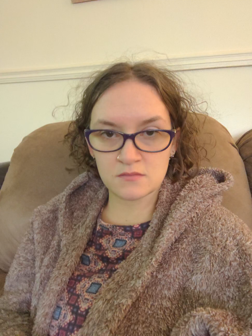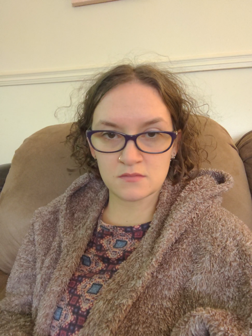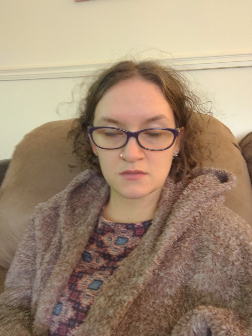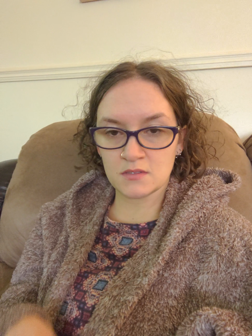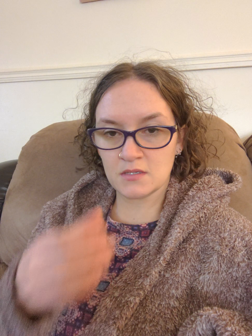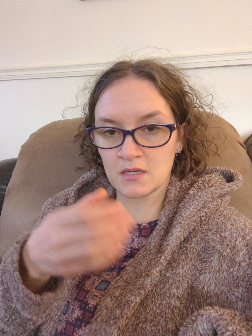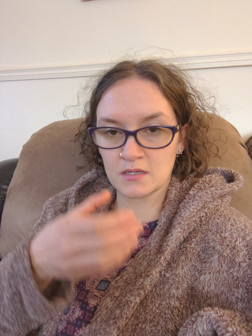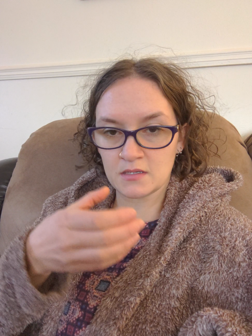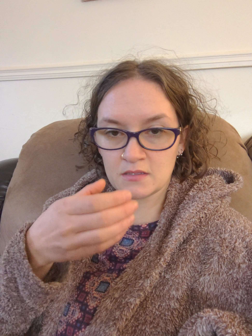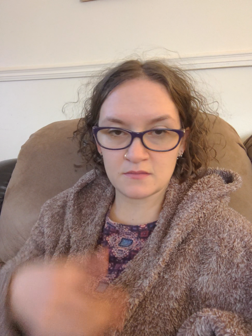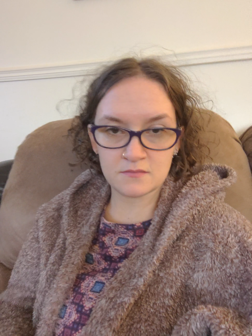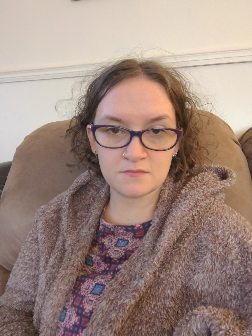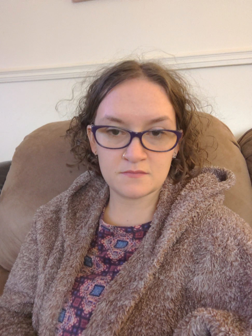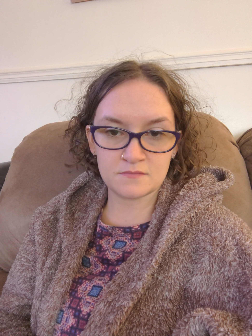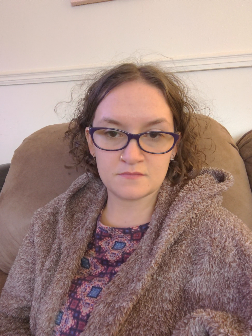can